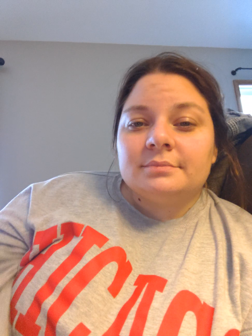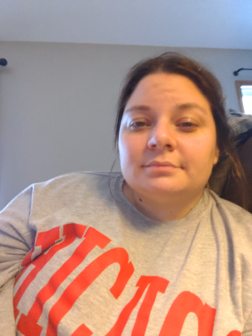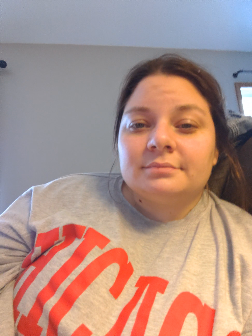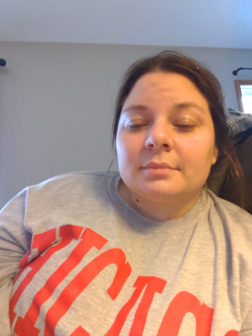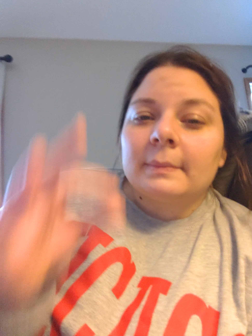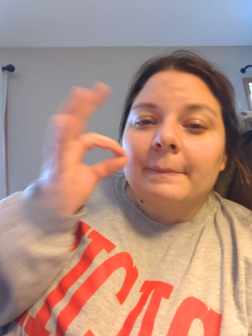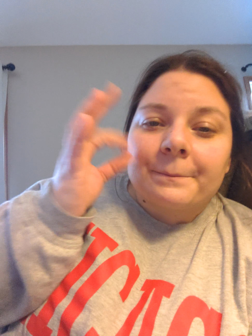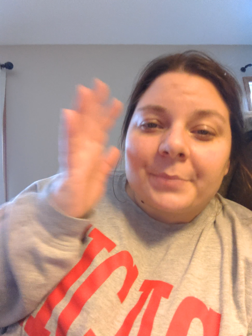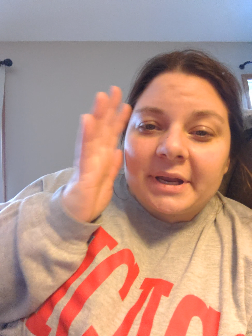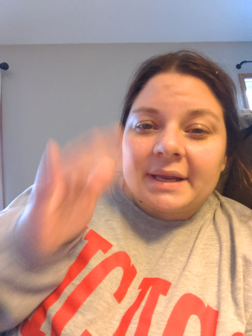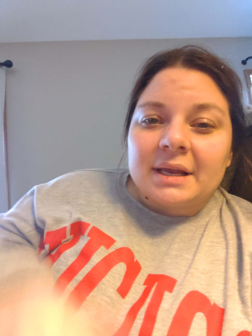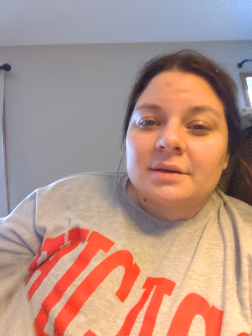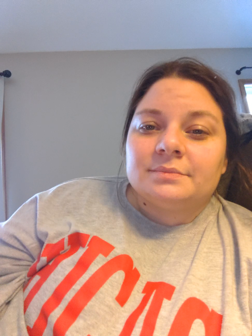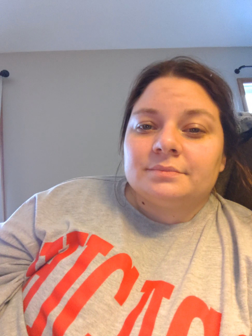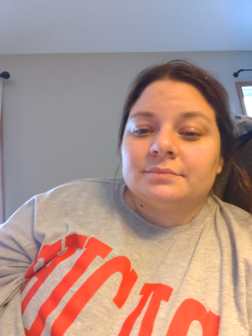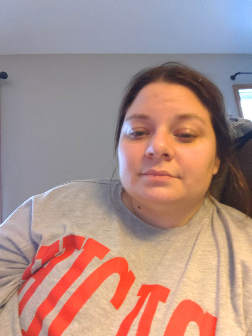bee